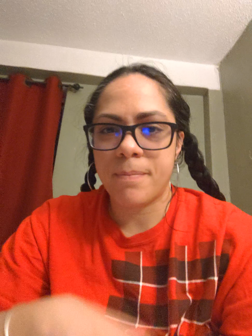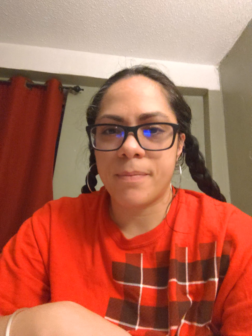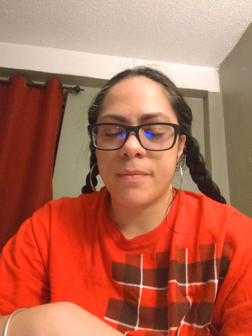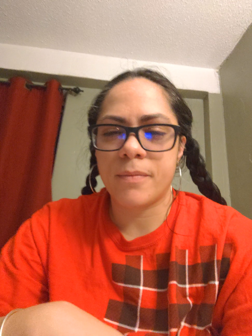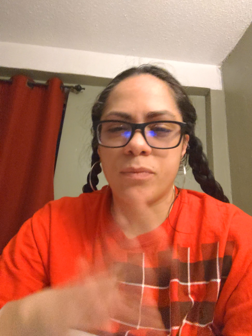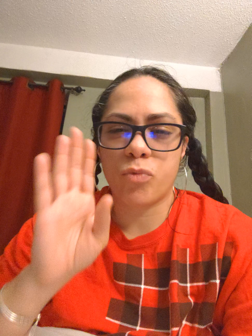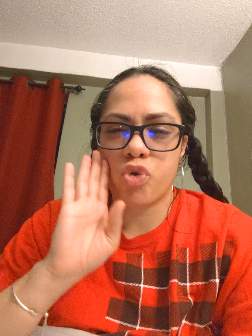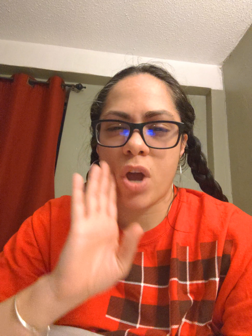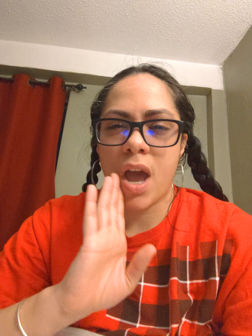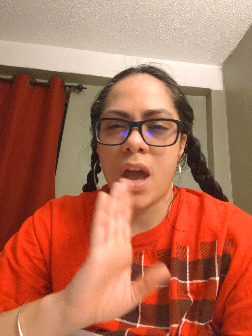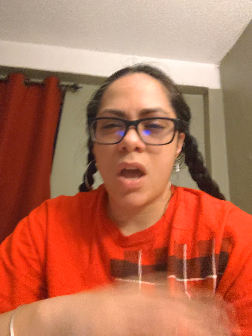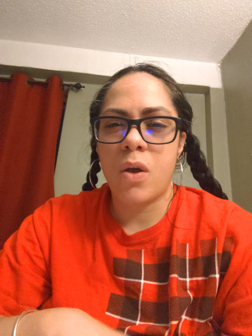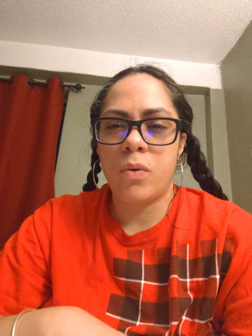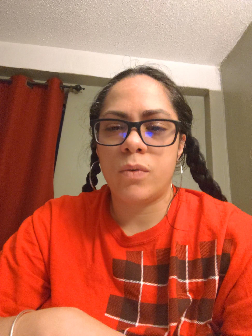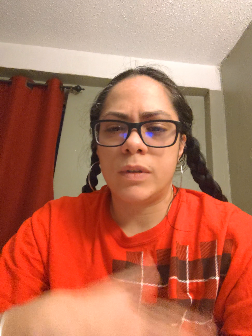brown